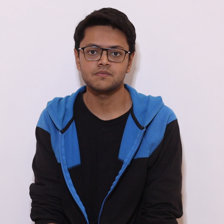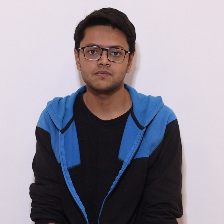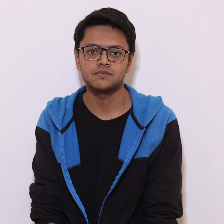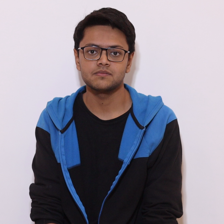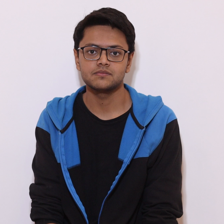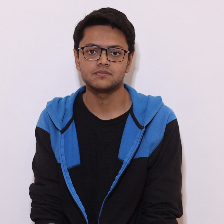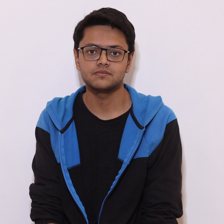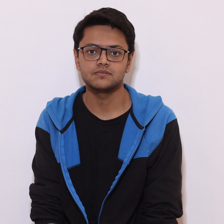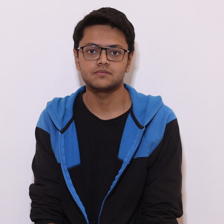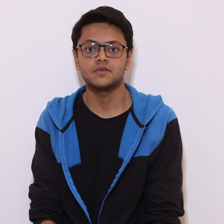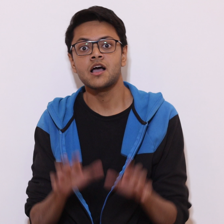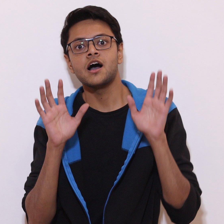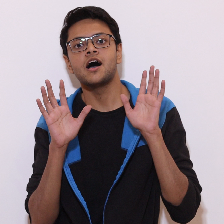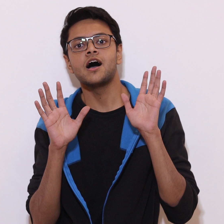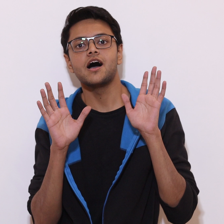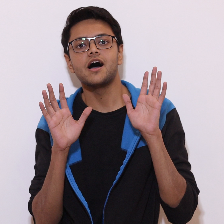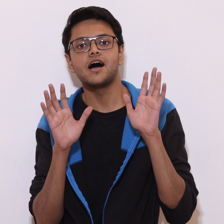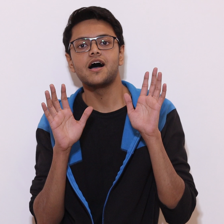scared